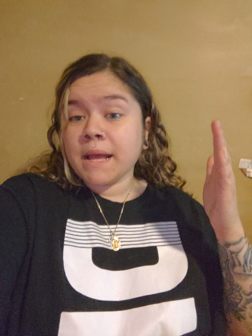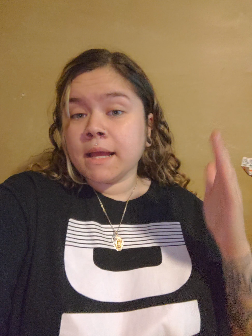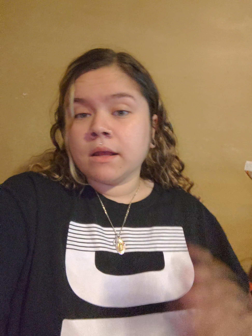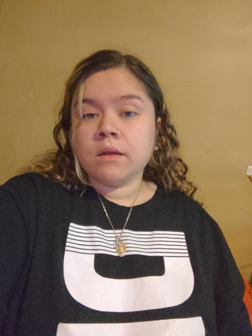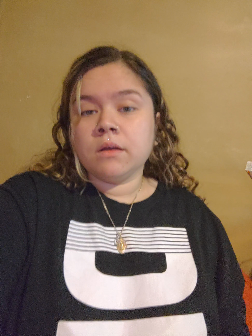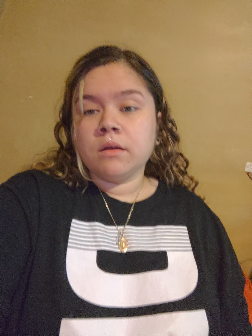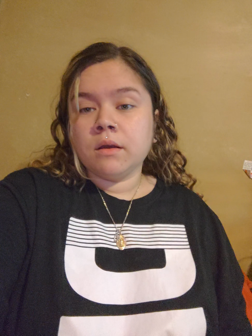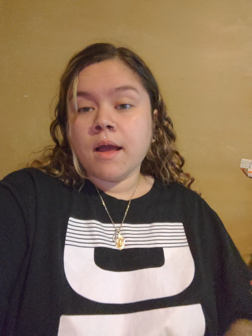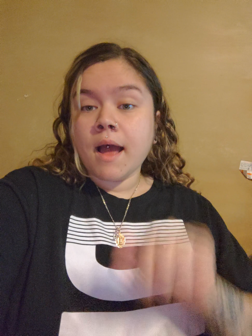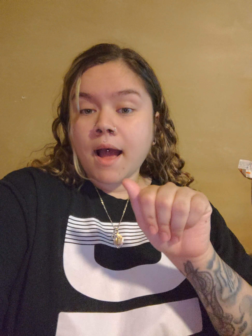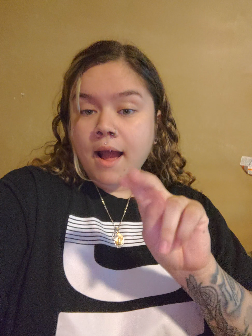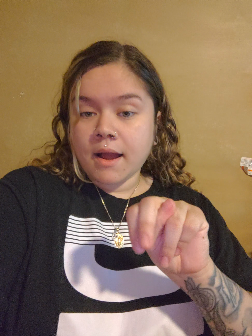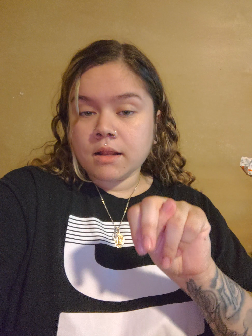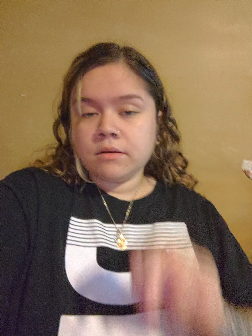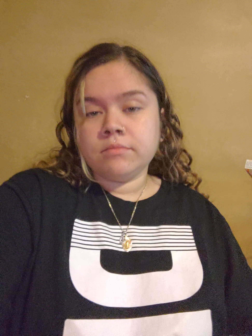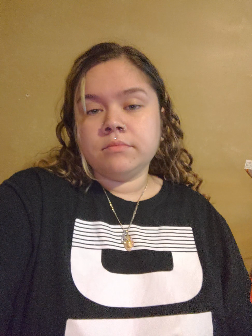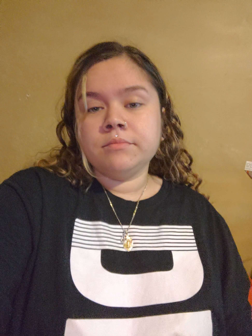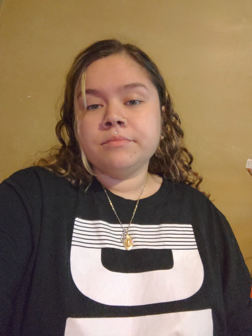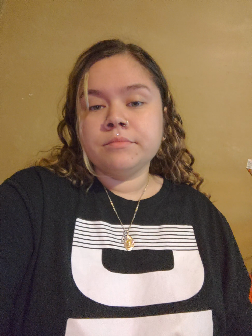an